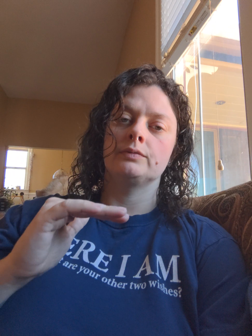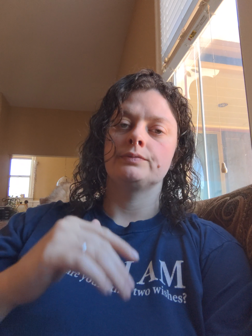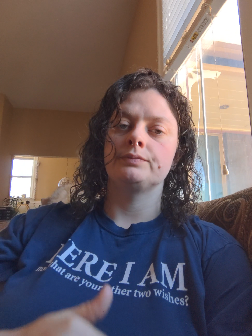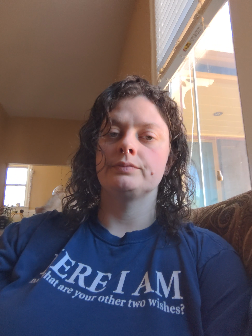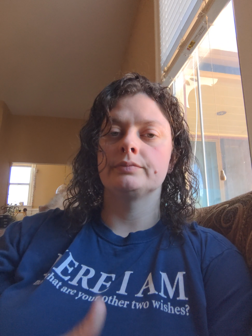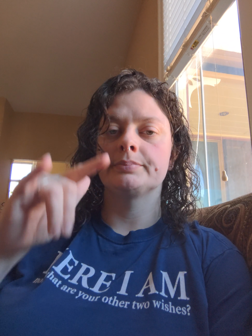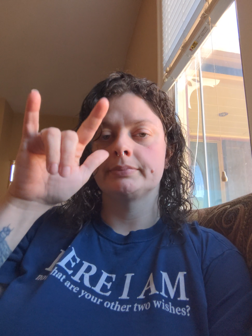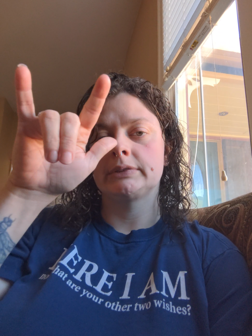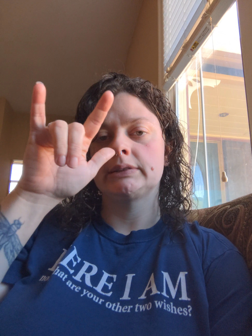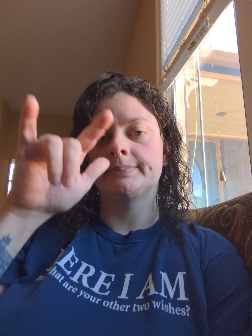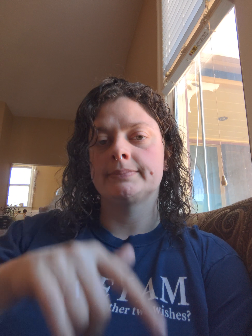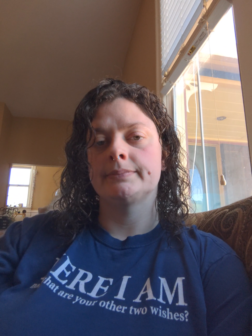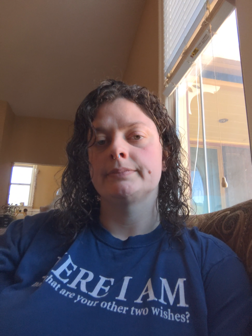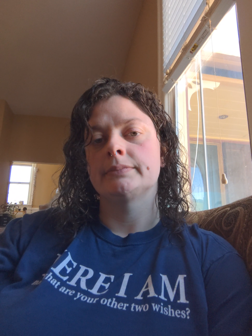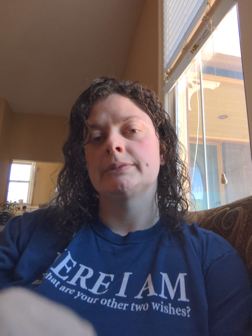airplane